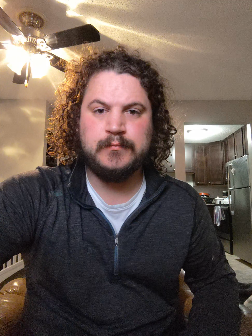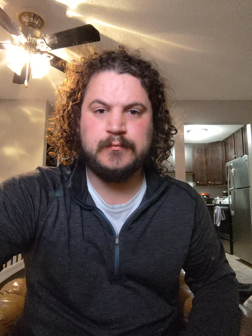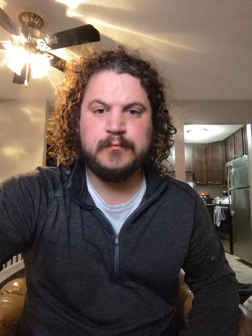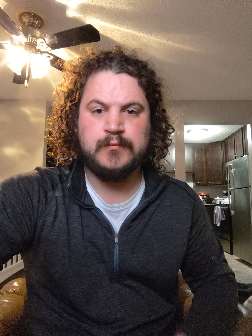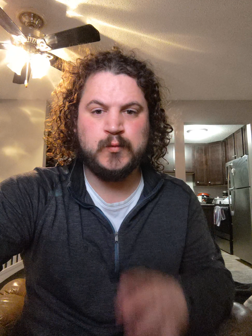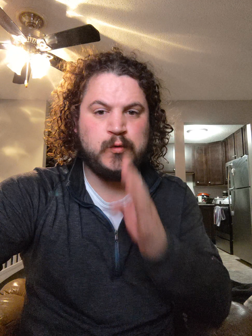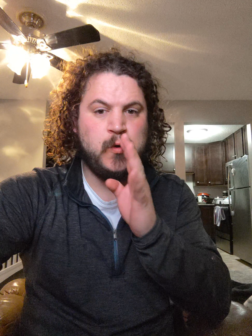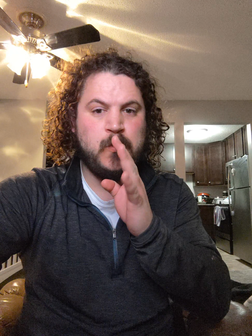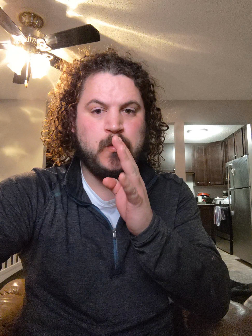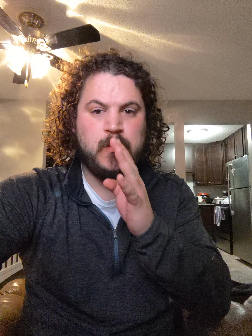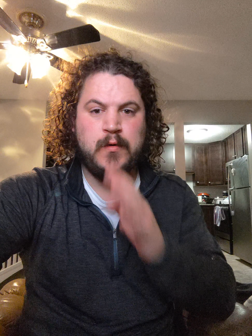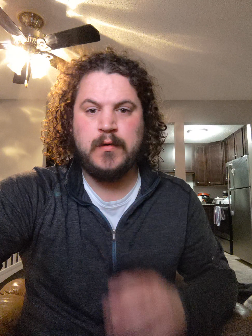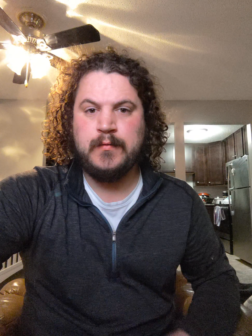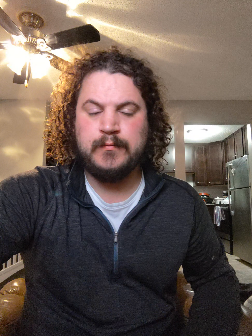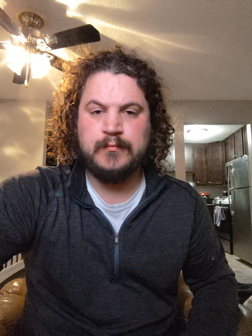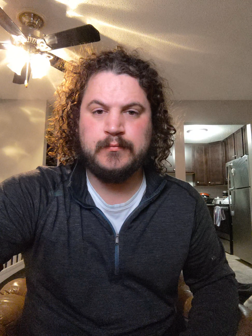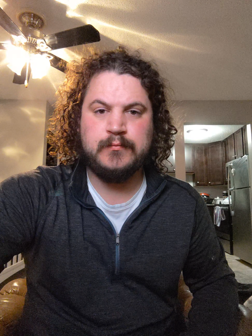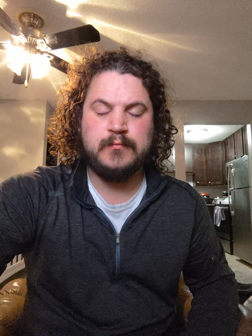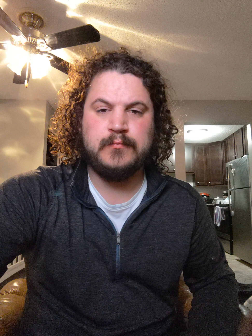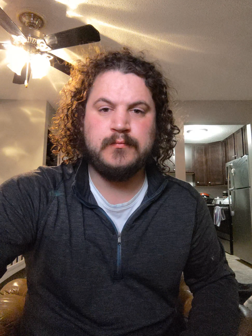talk